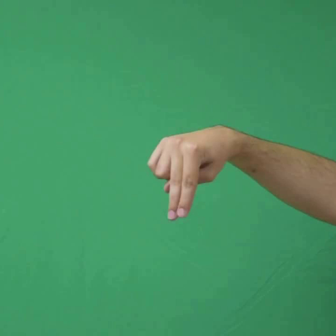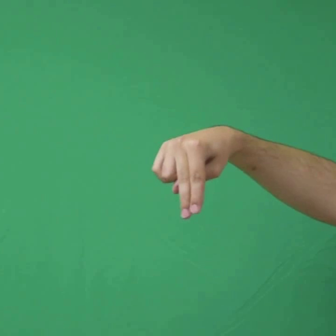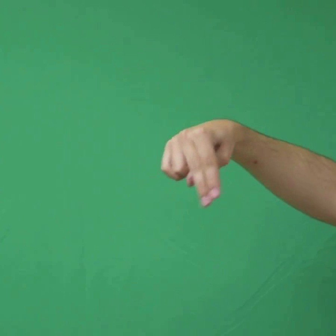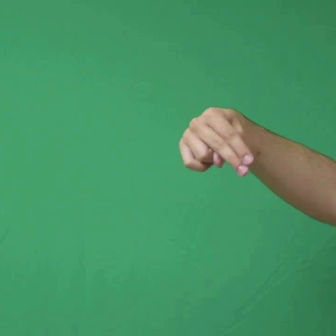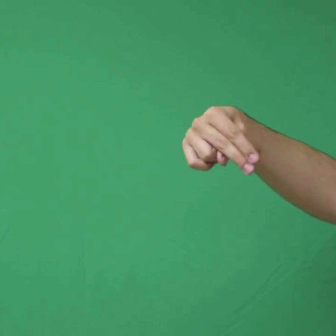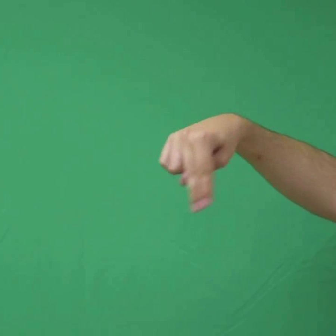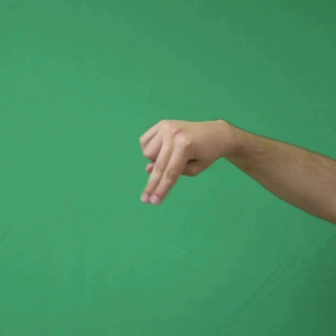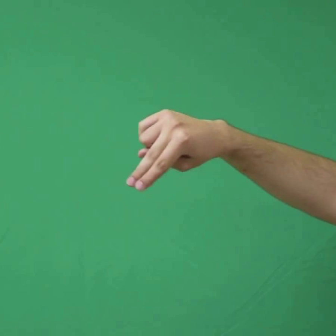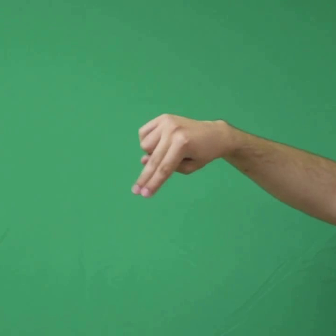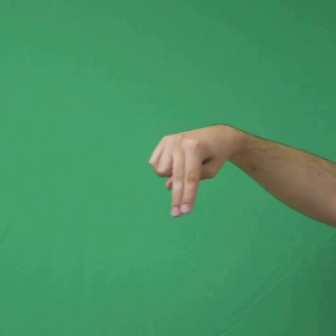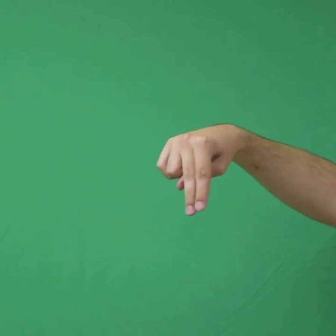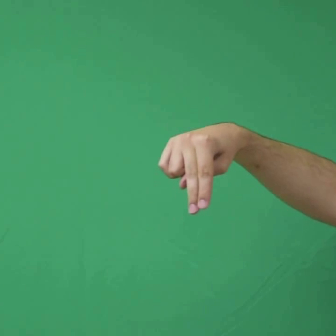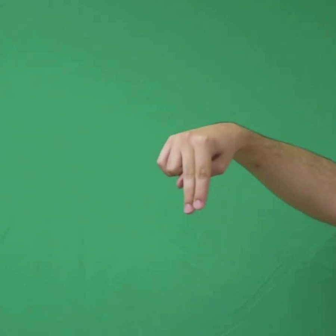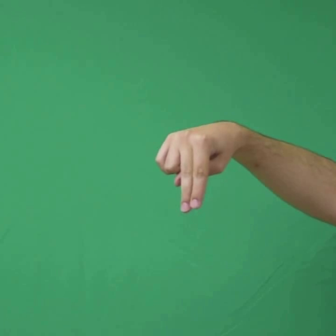Ñ